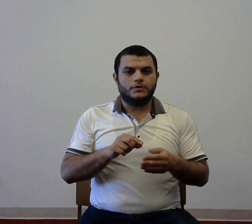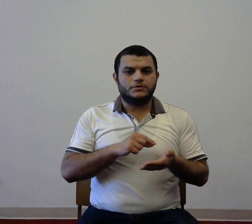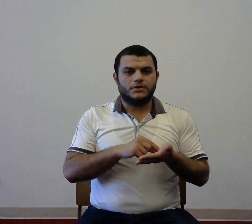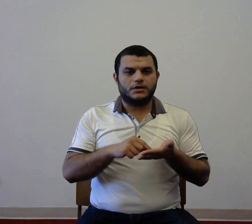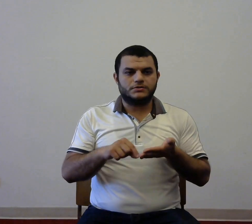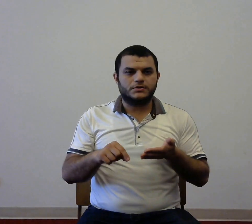yazı